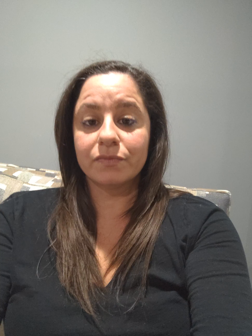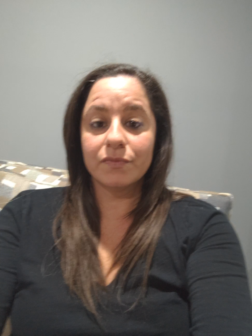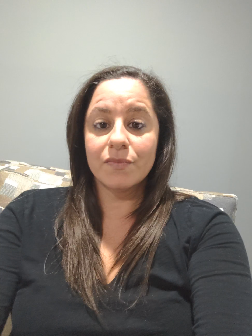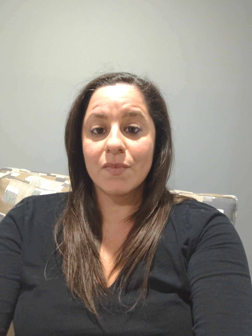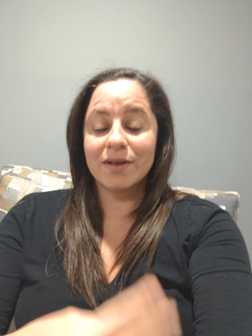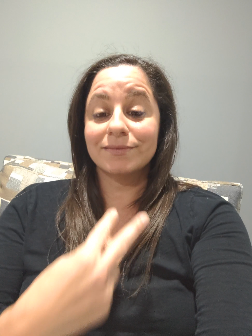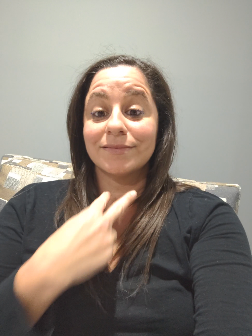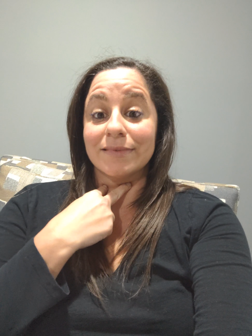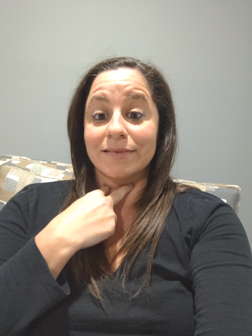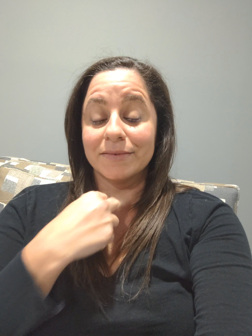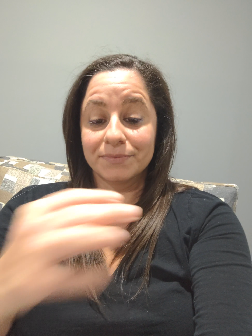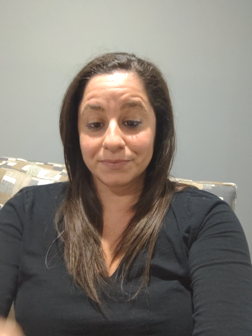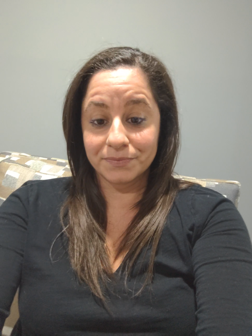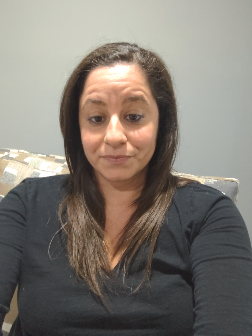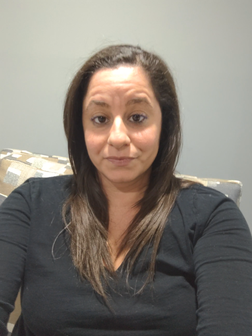stuck